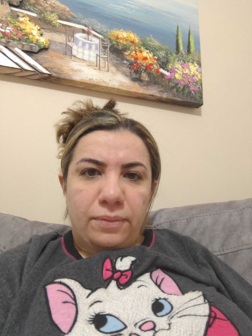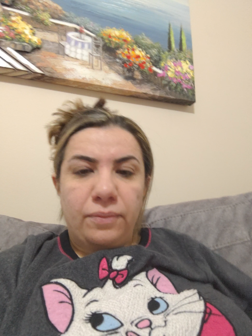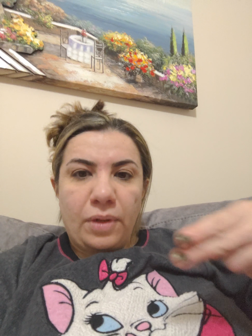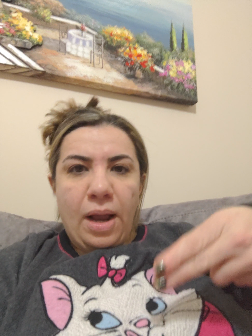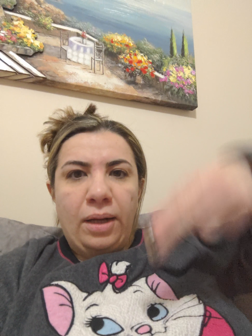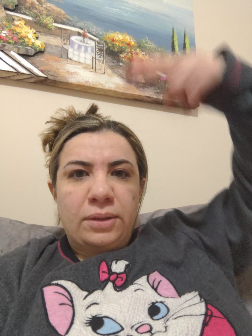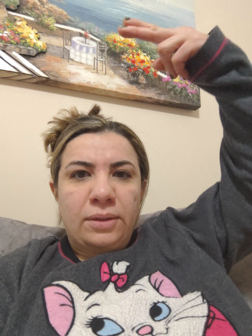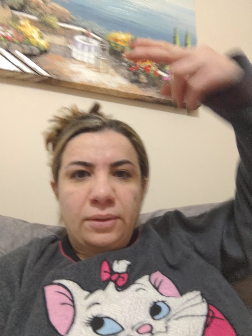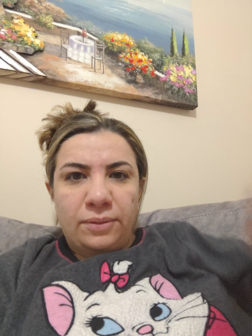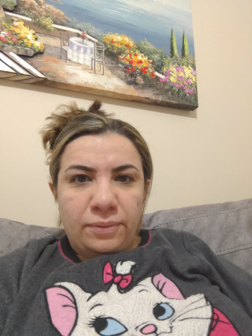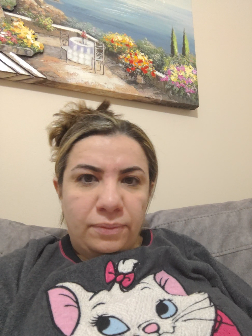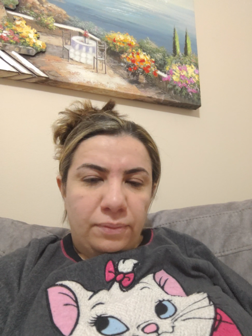high